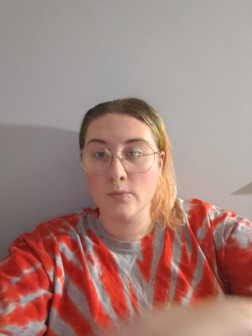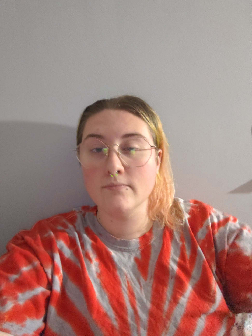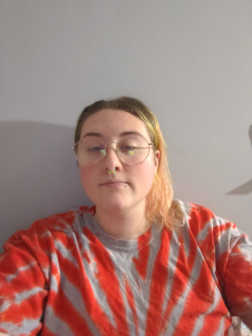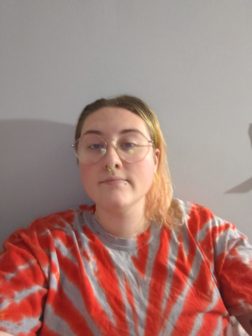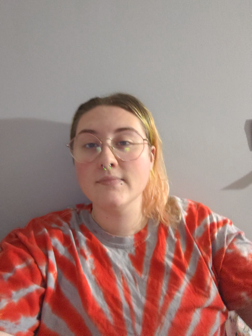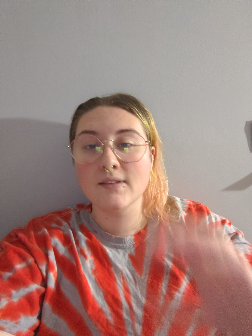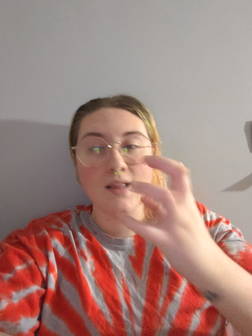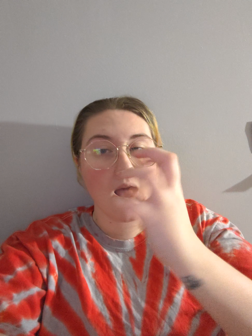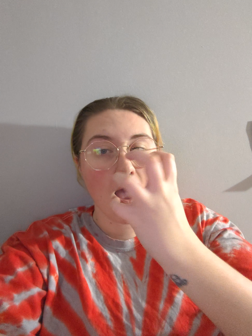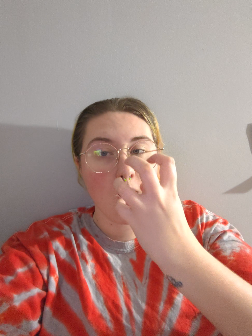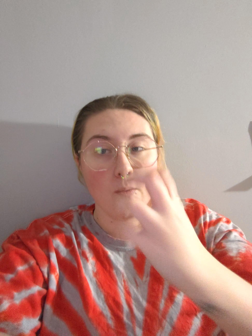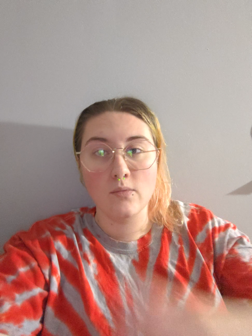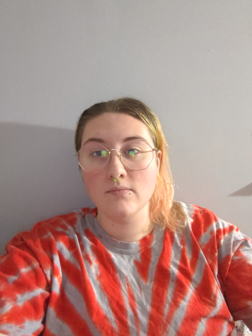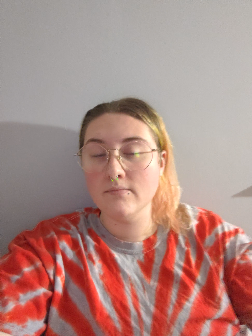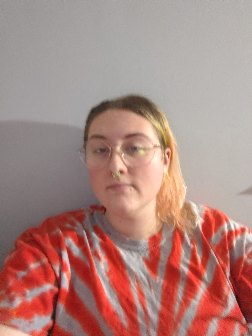clown